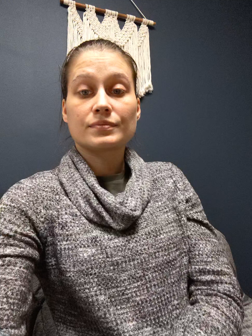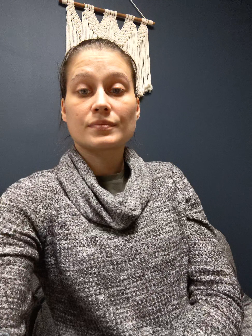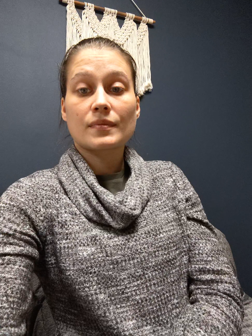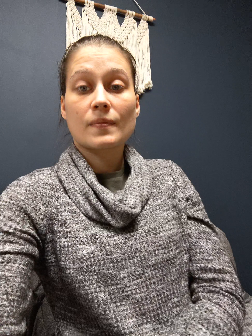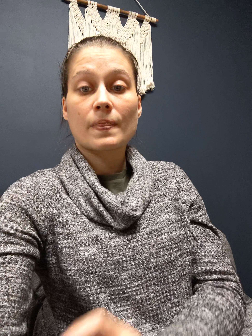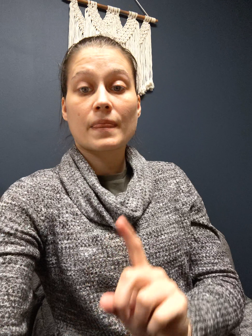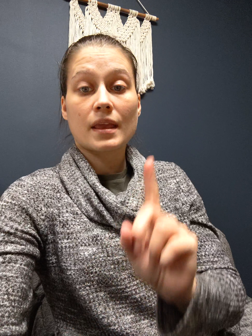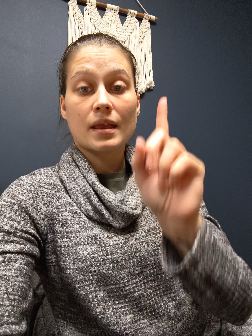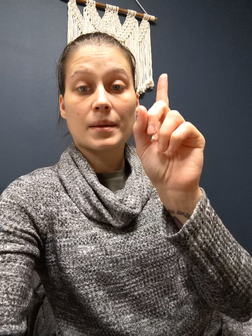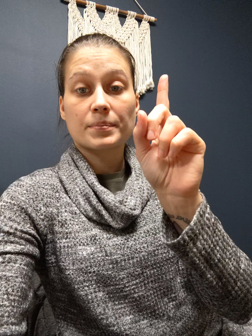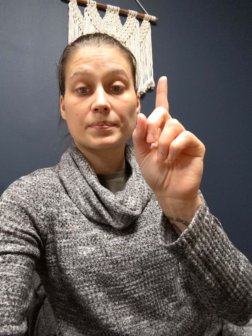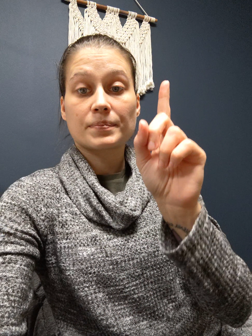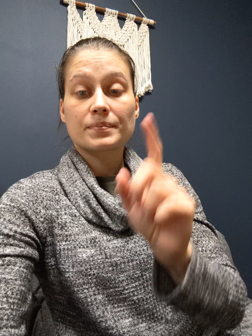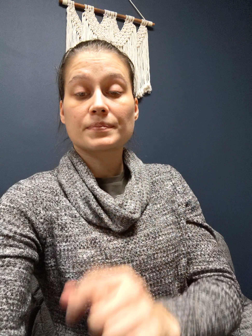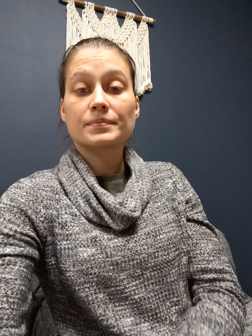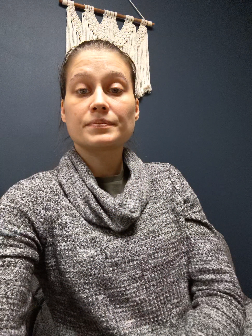up